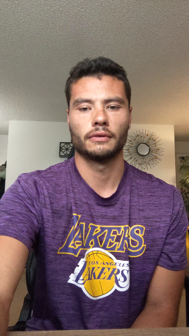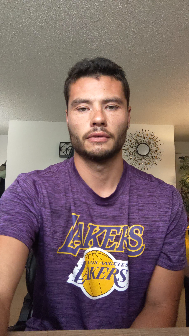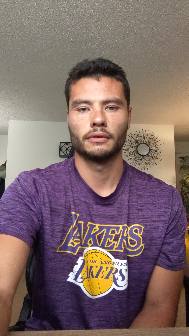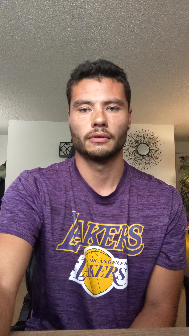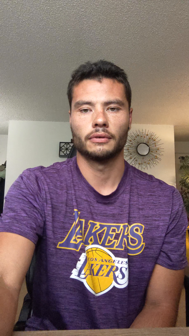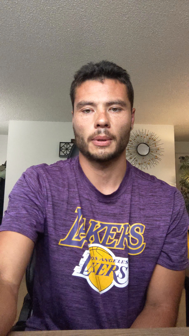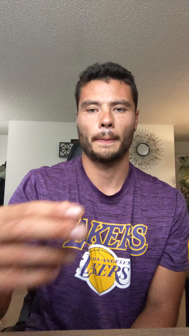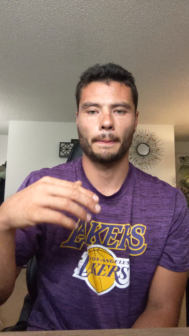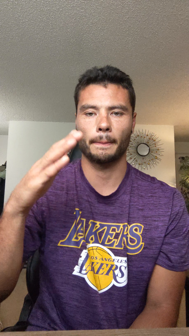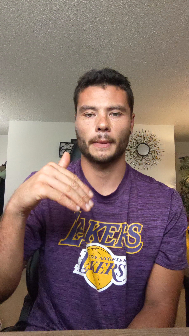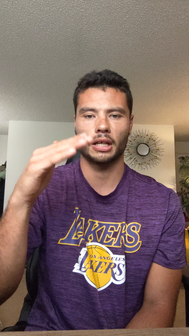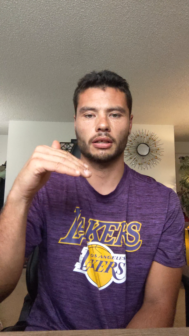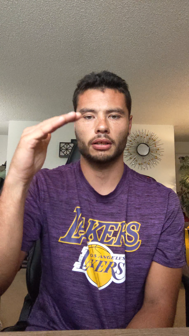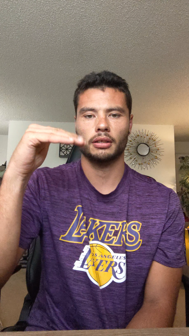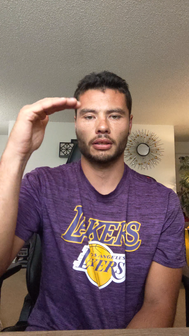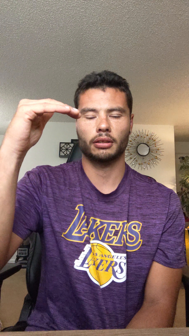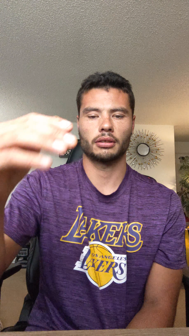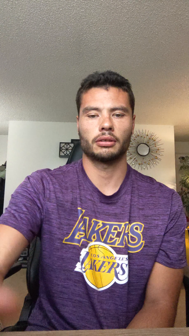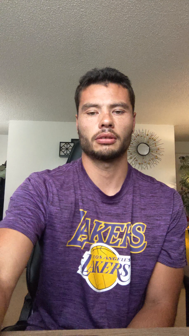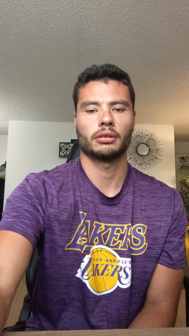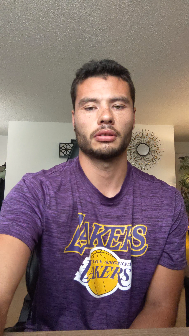build